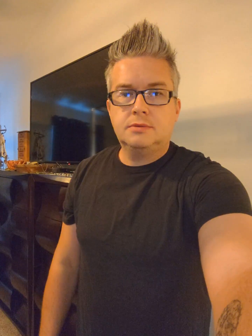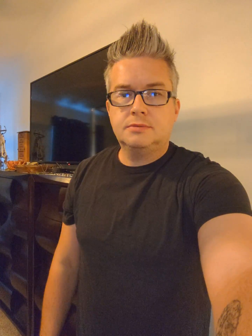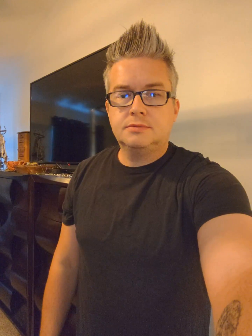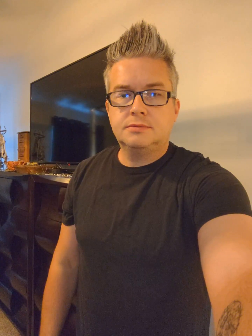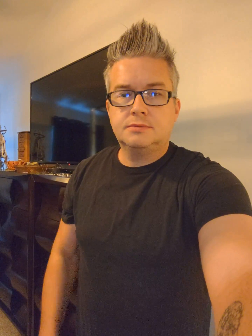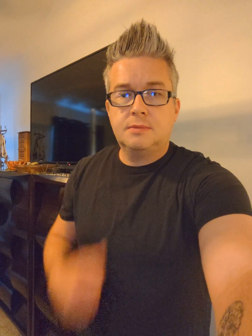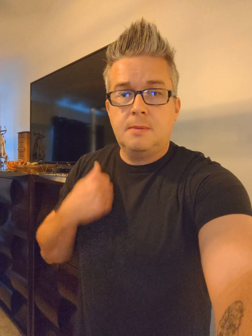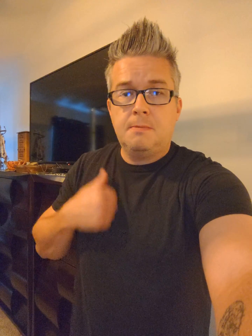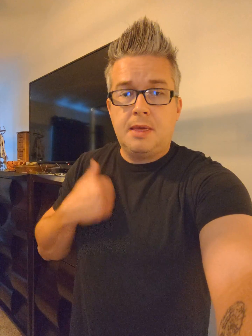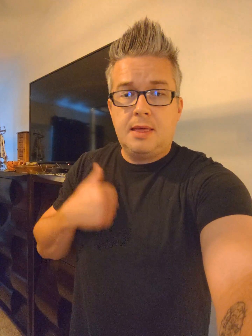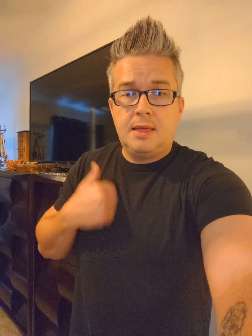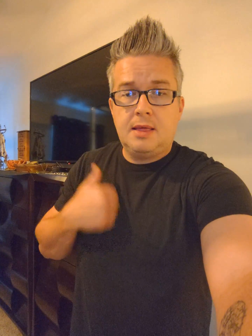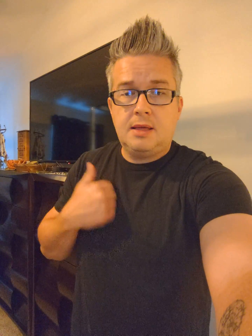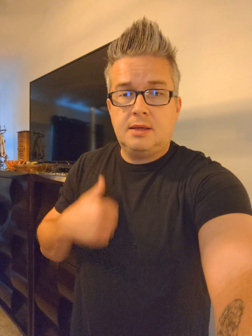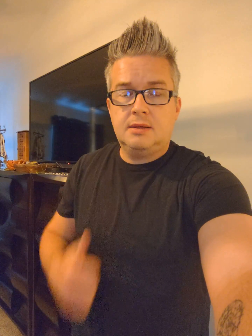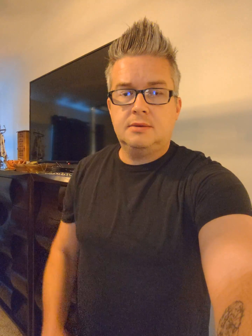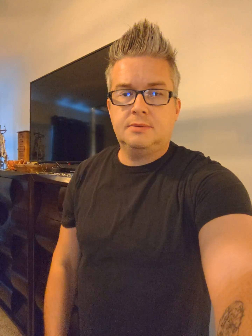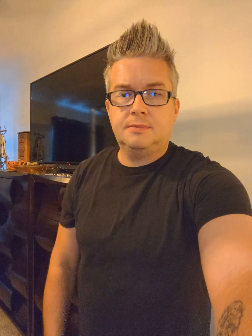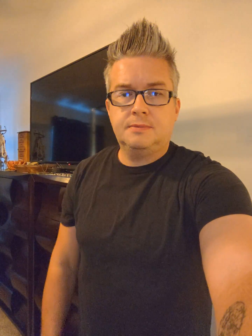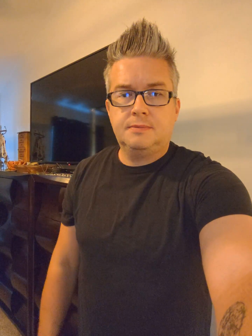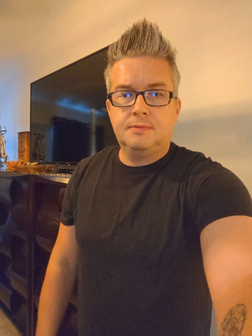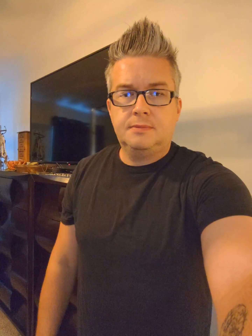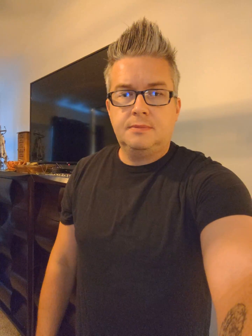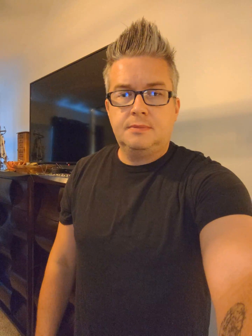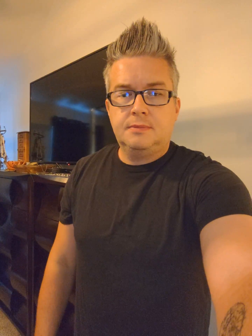bathtub